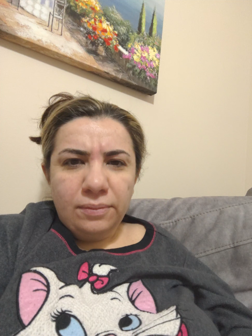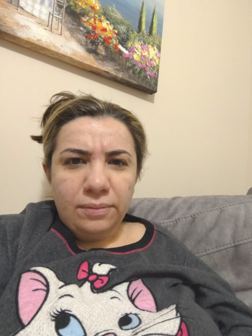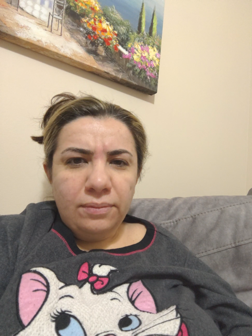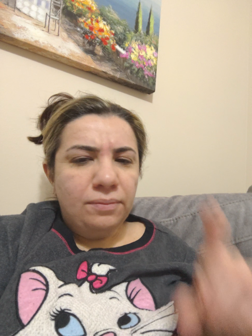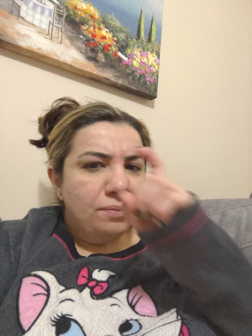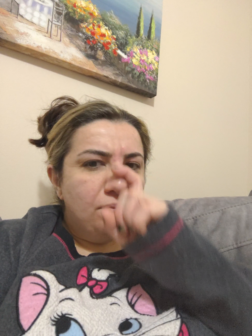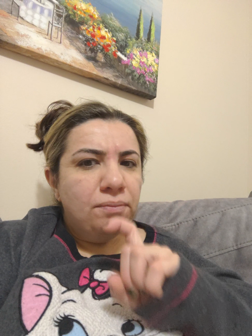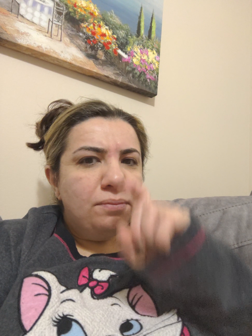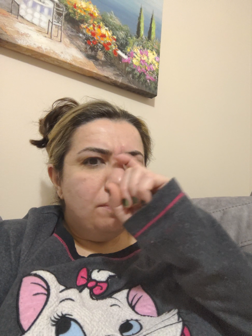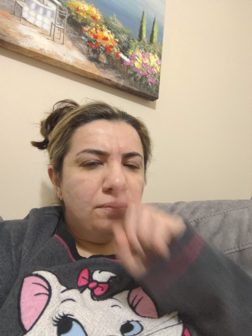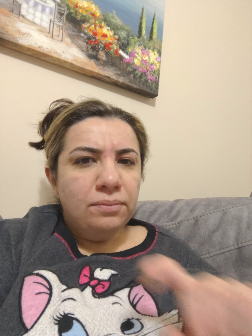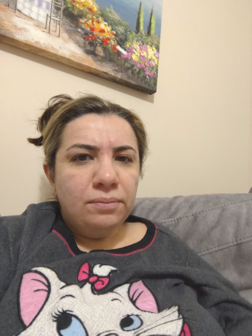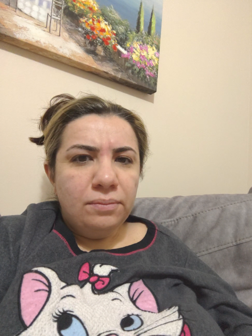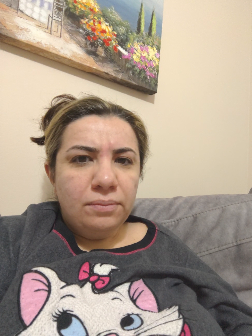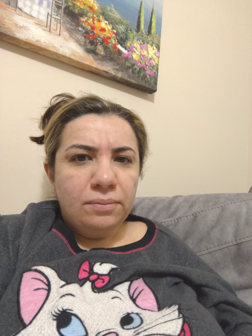doll